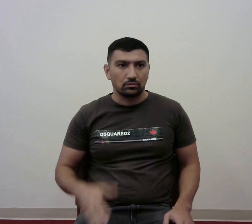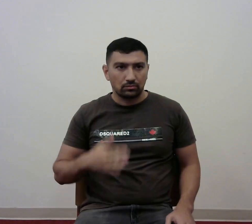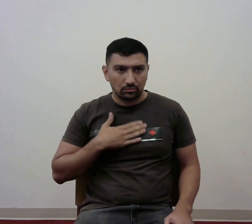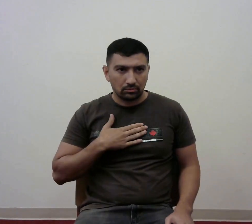mən